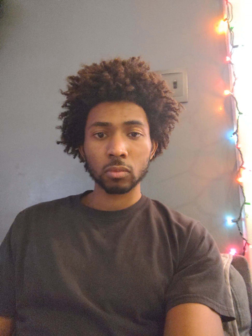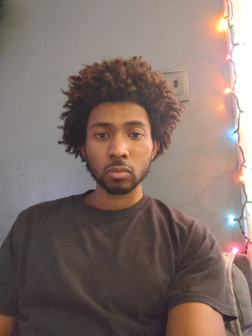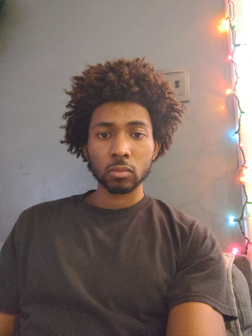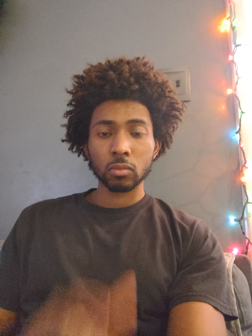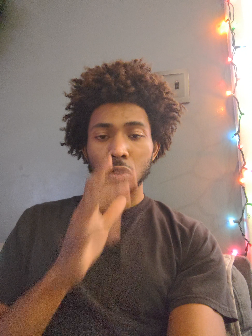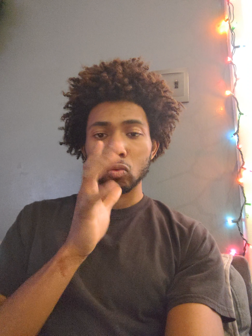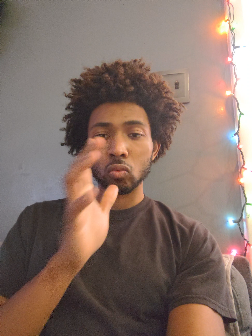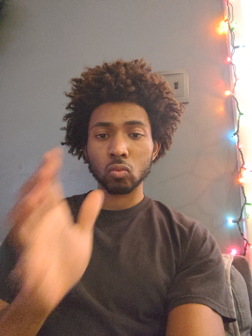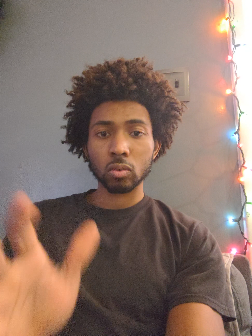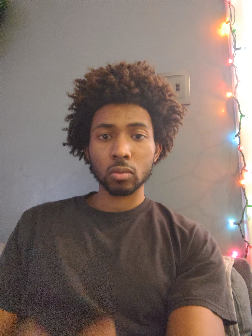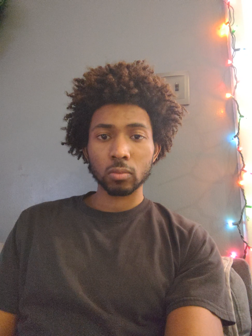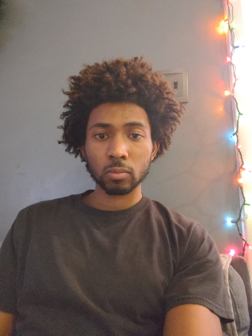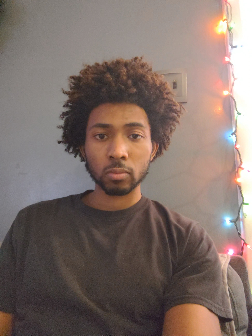grandma